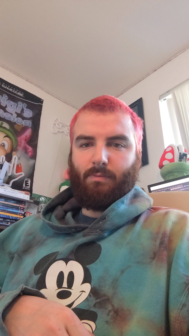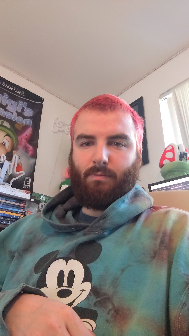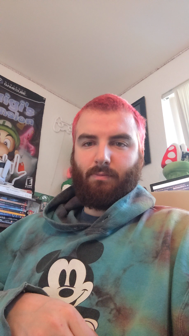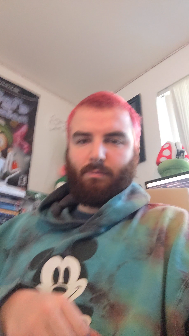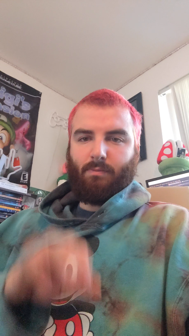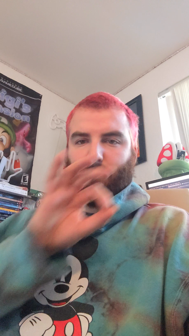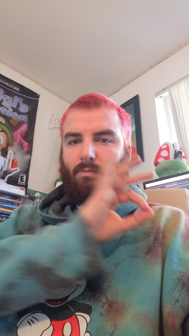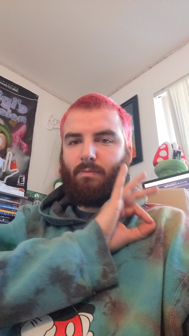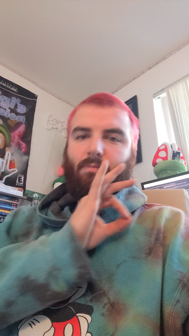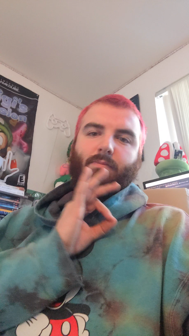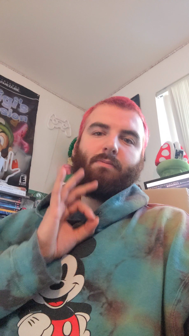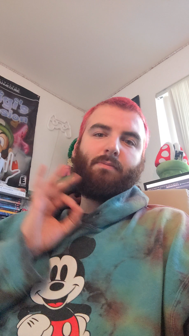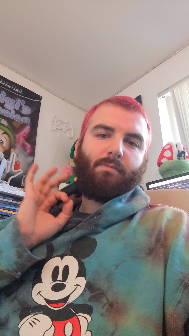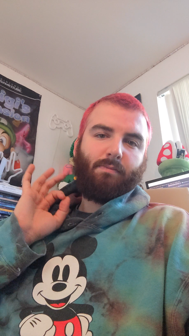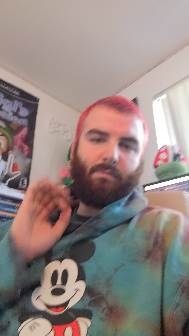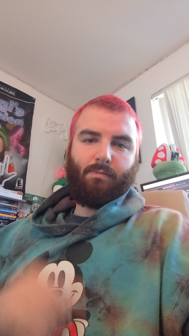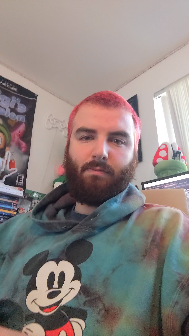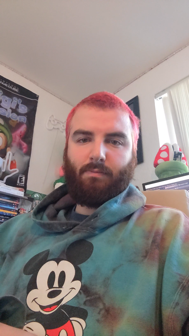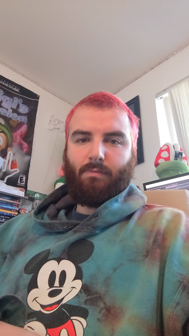beads